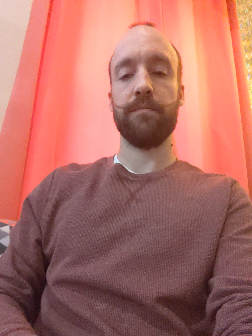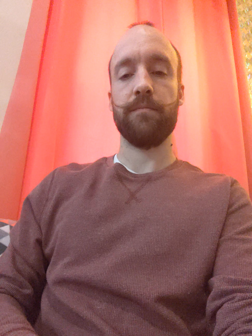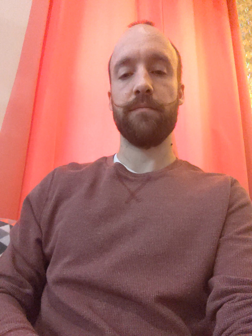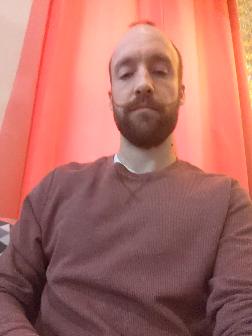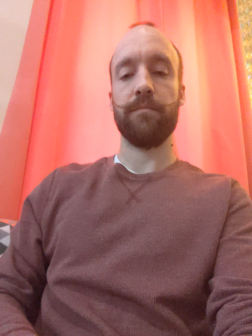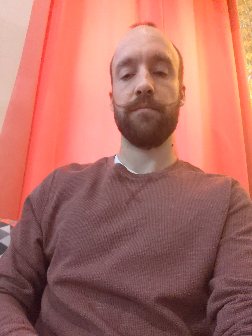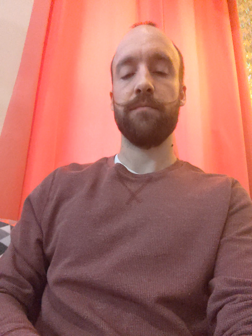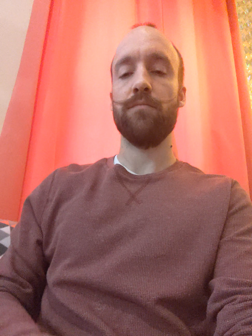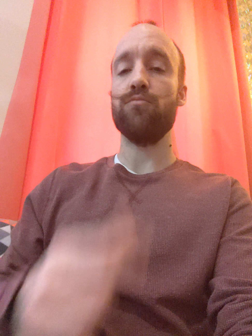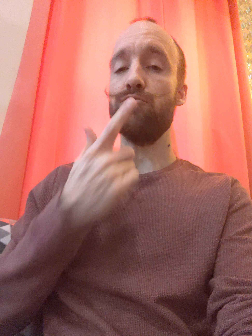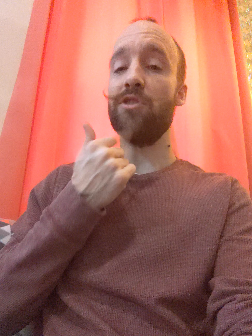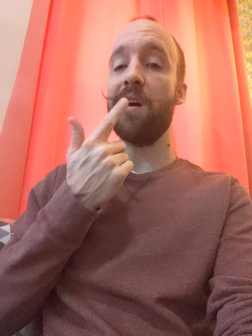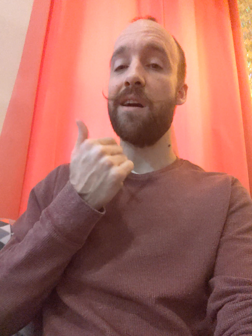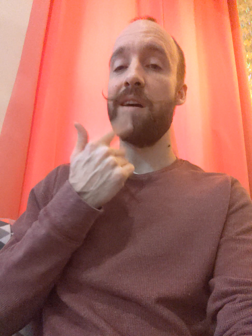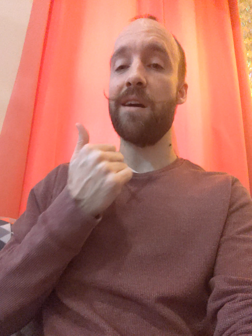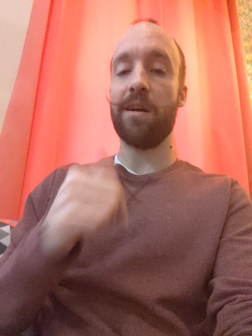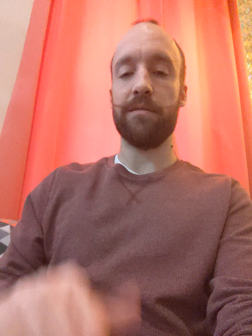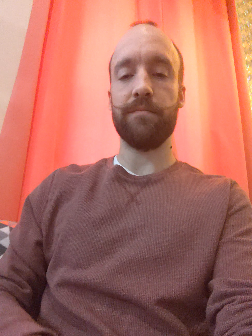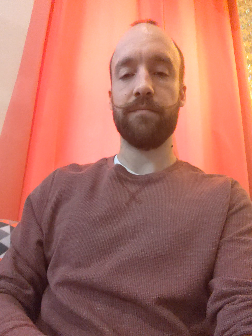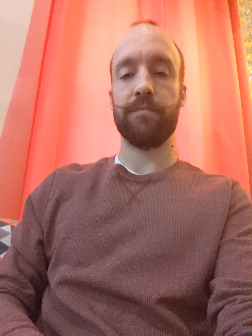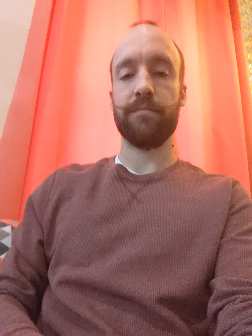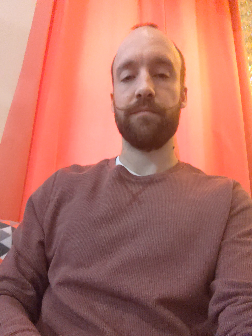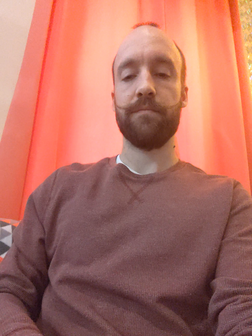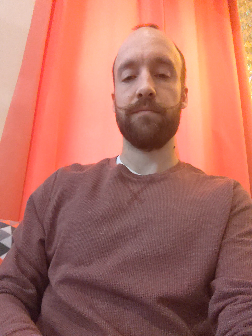red